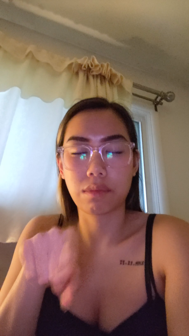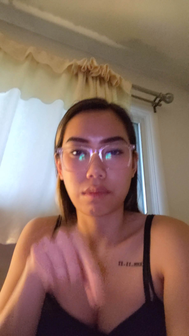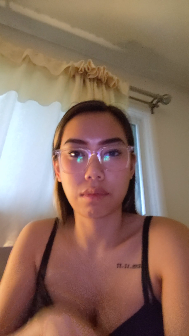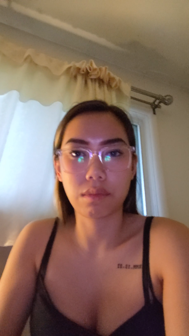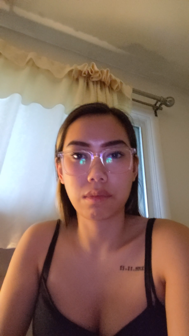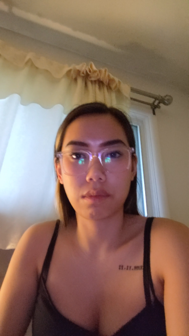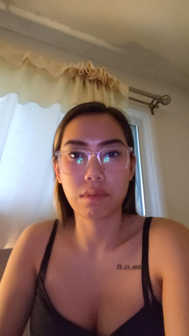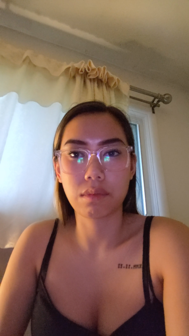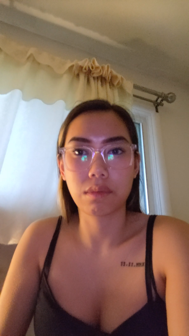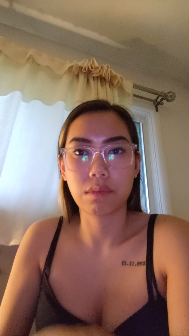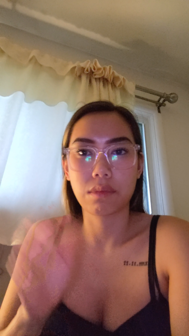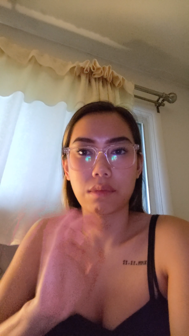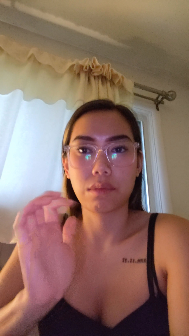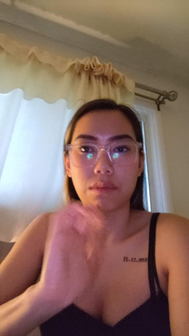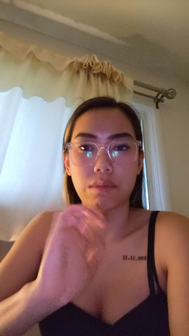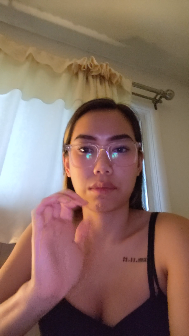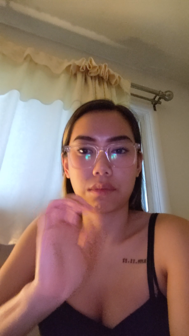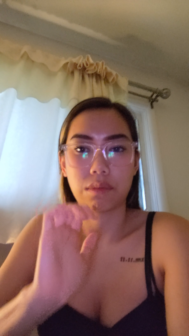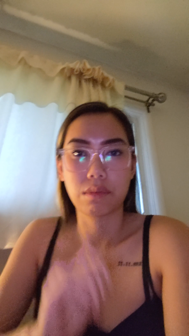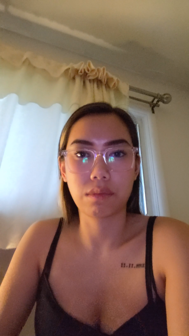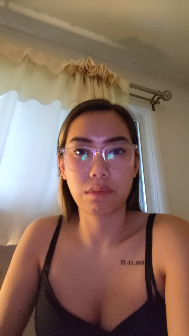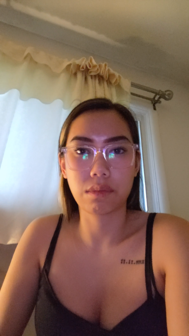cheese